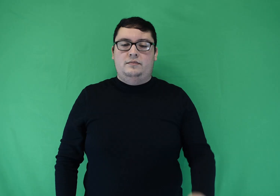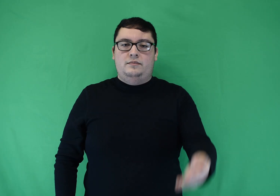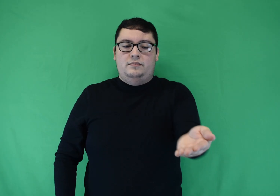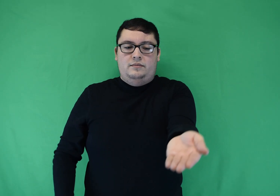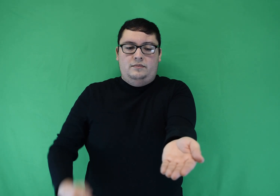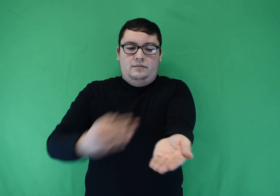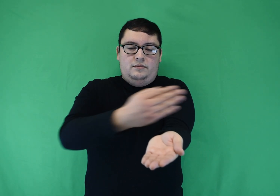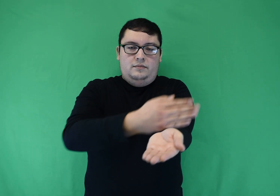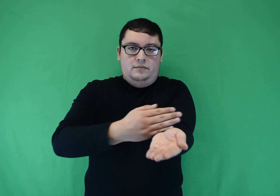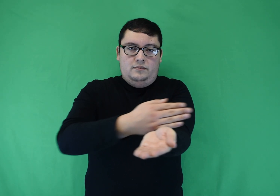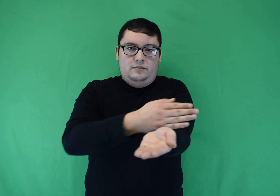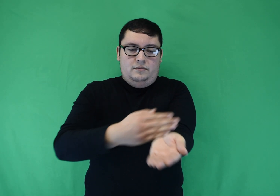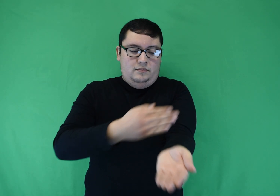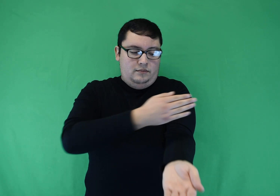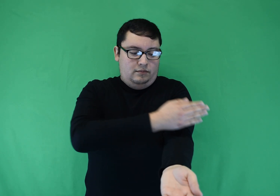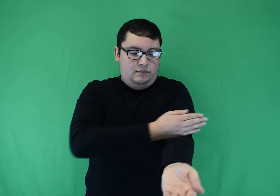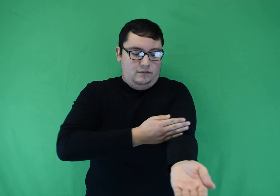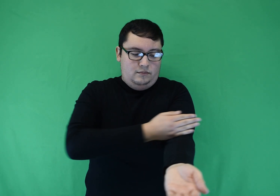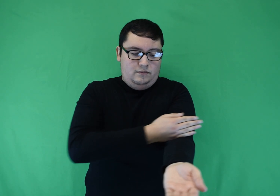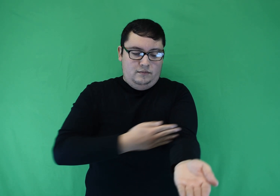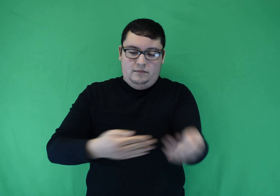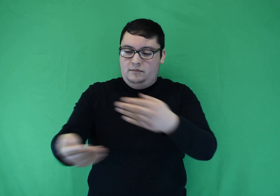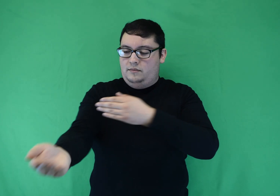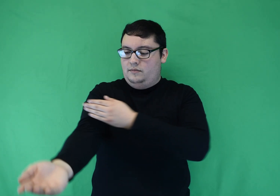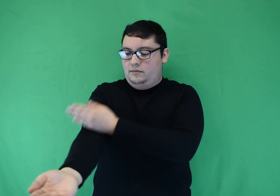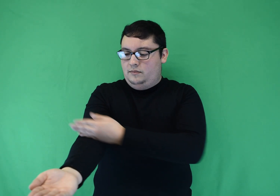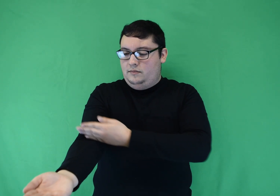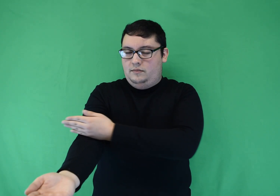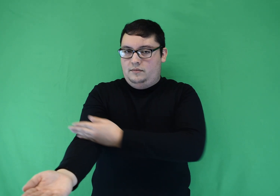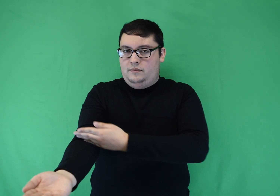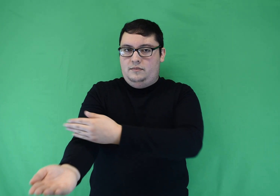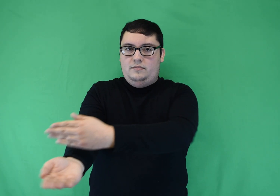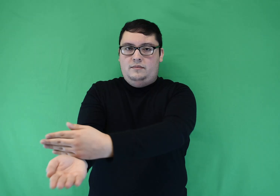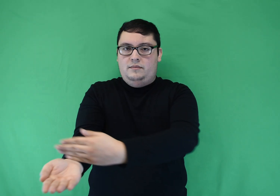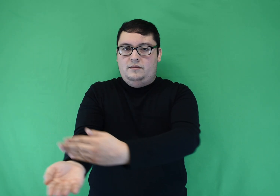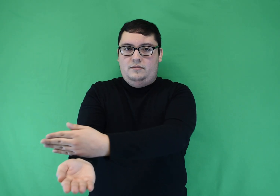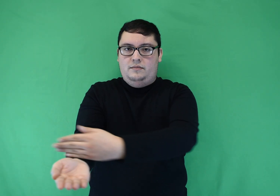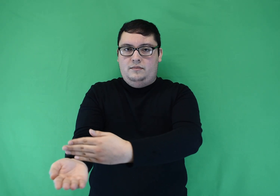cuerpo cortado